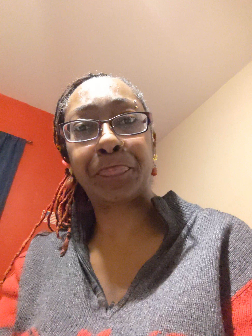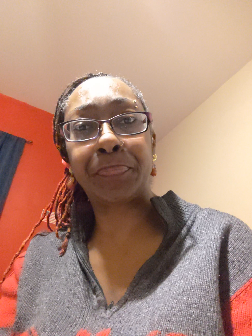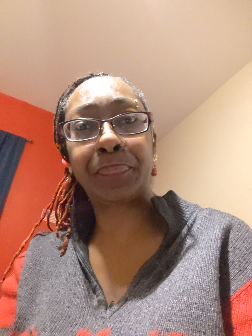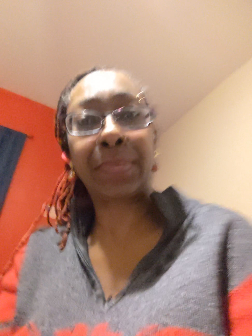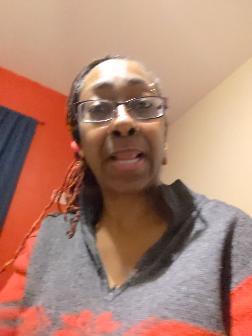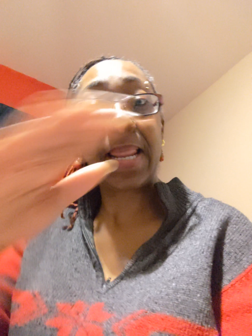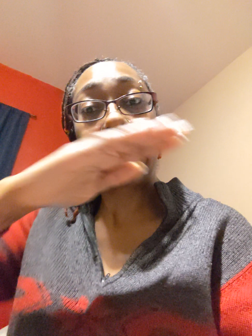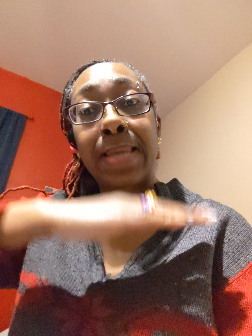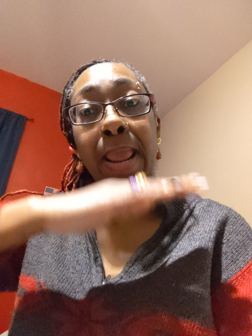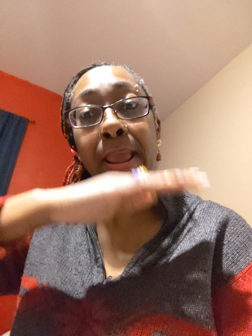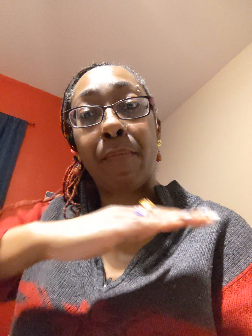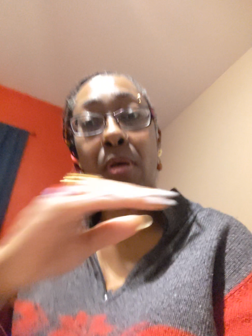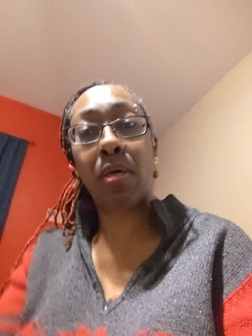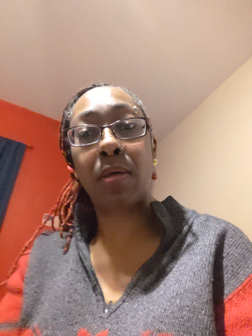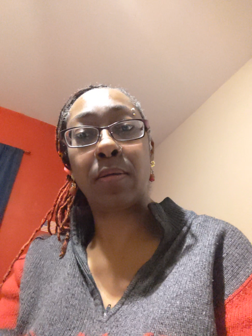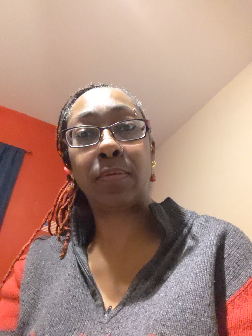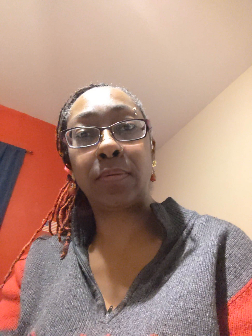table